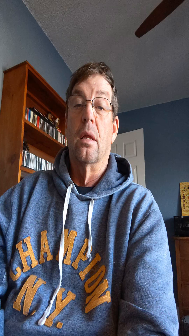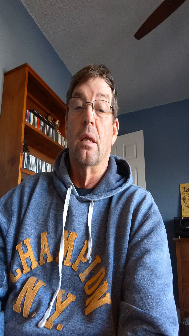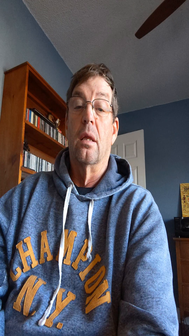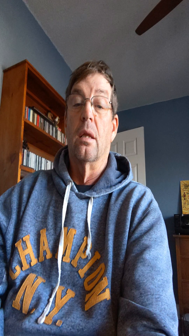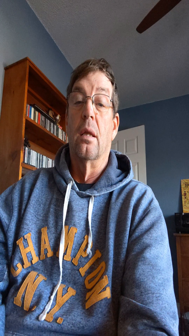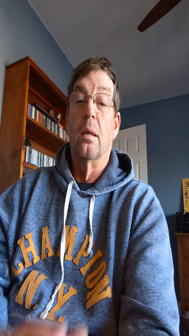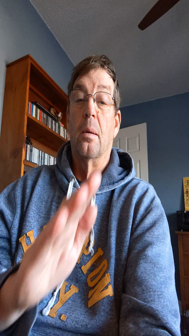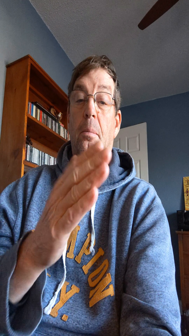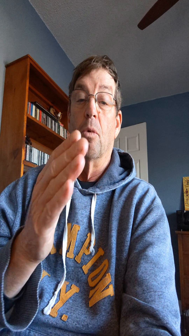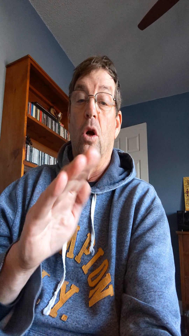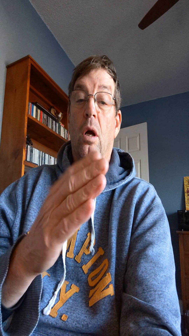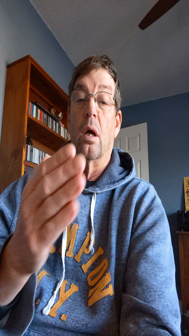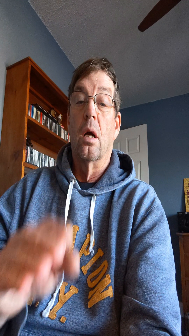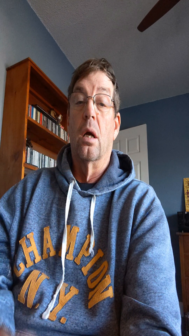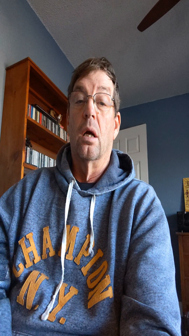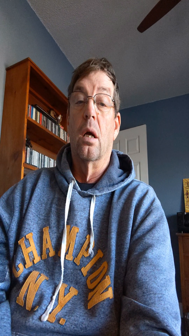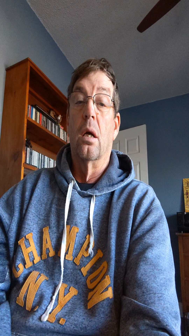book